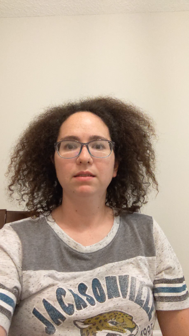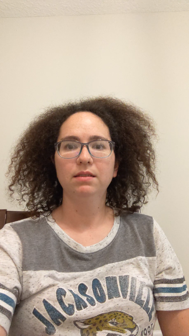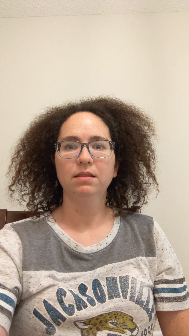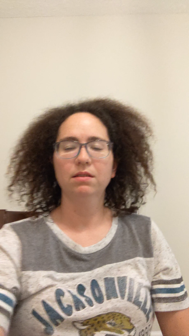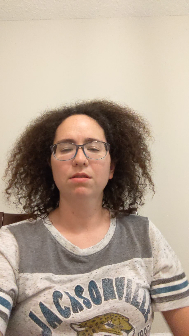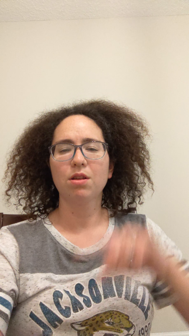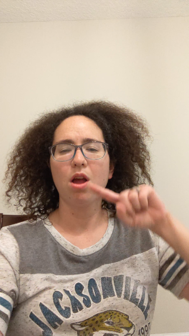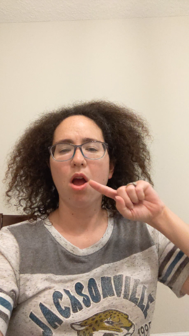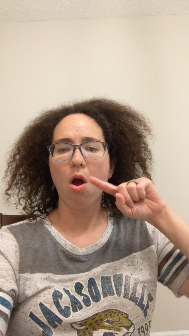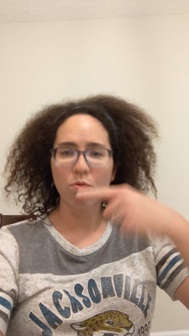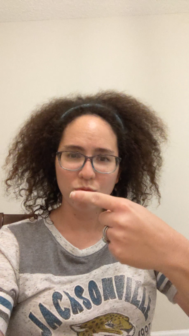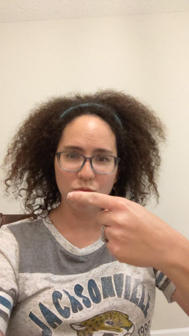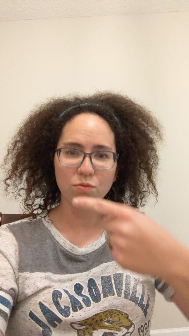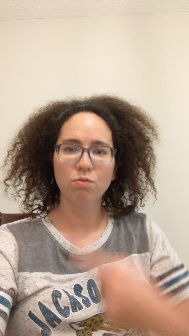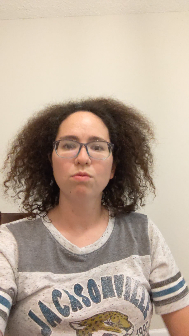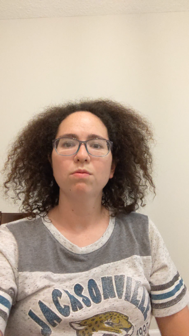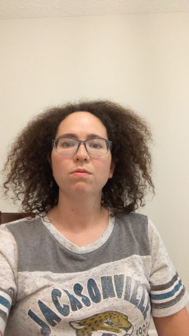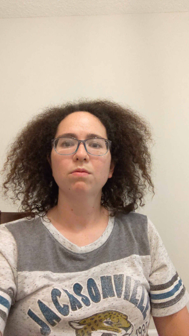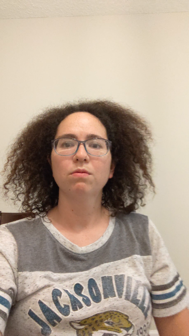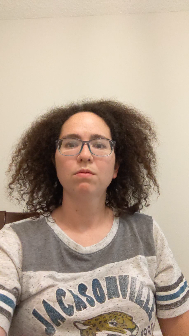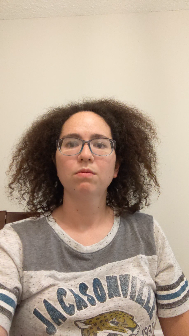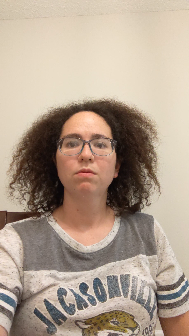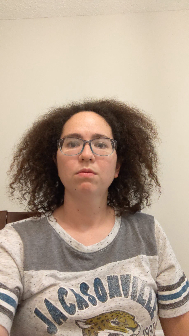hurt